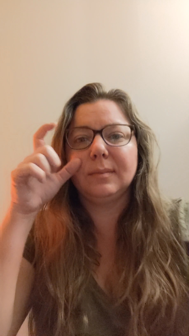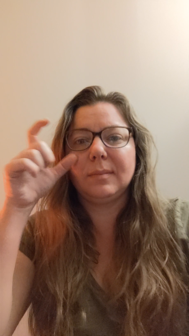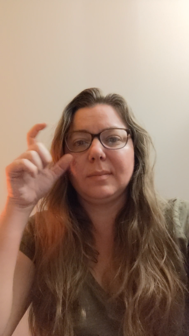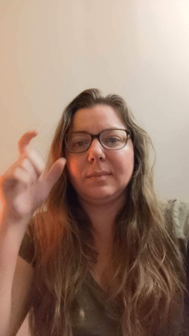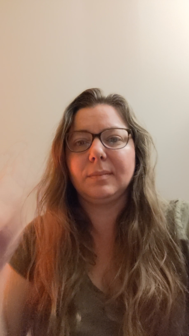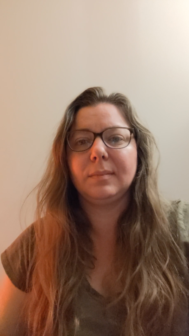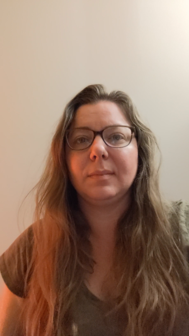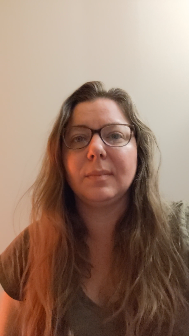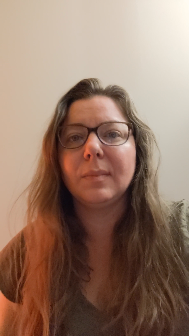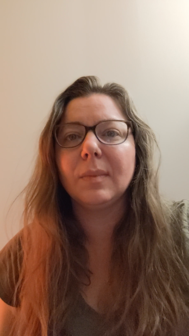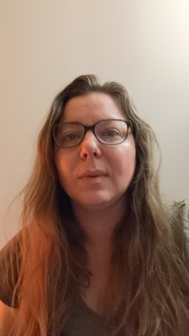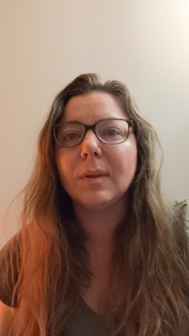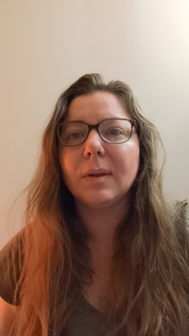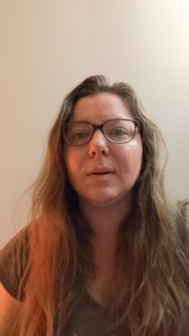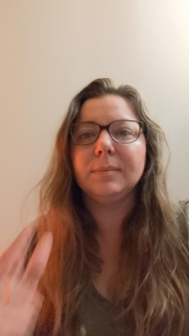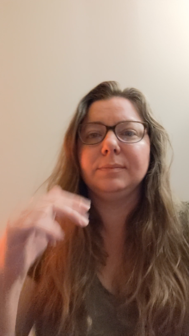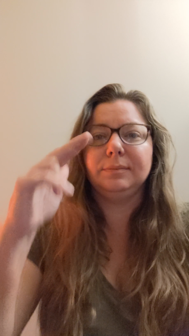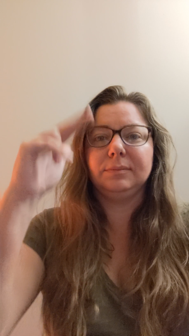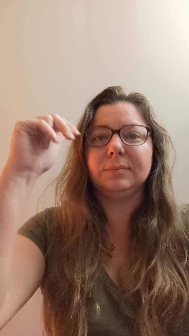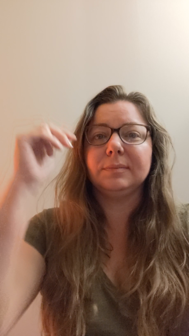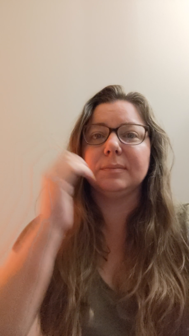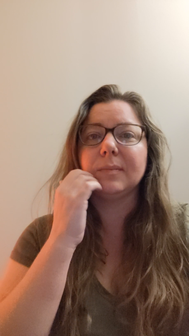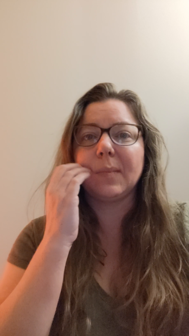build